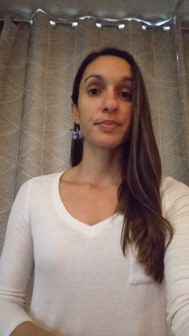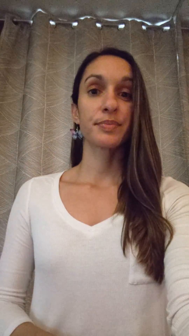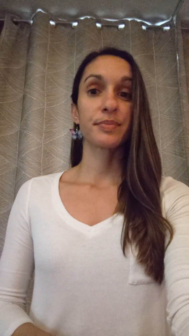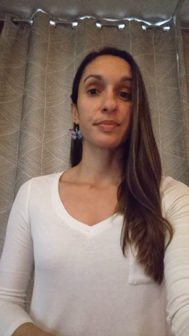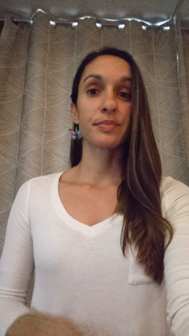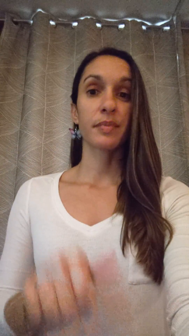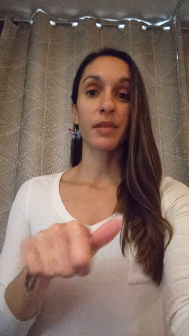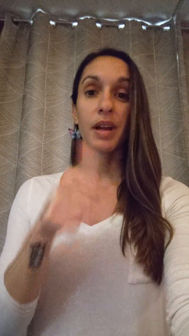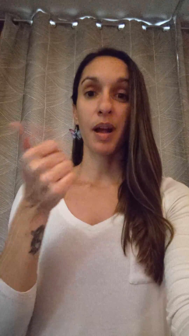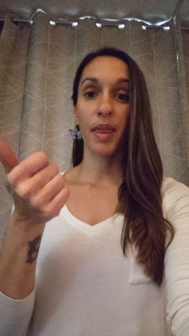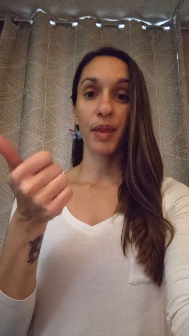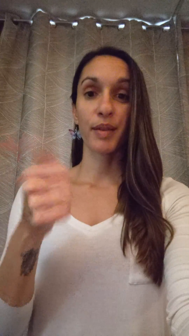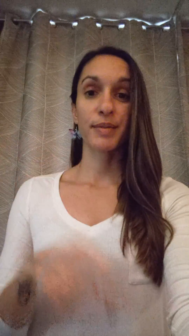other